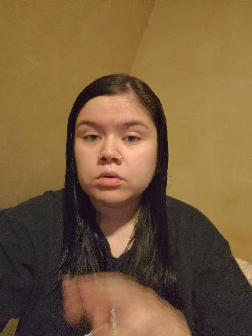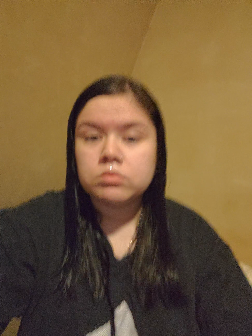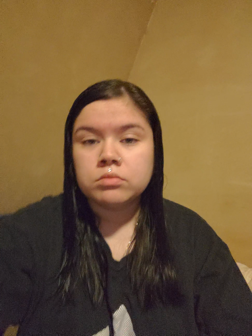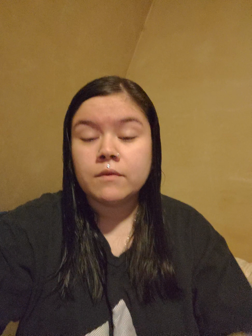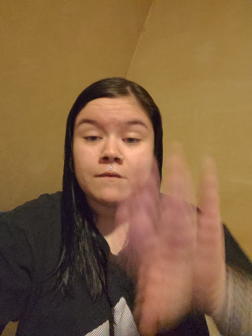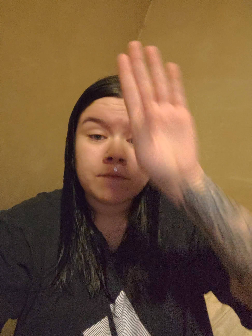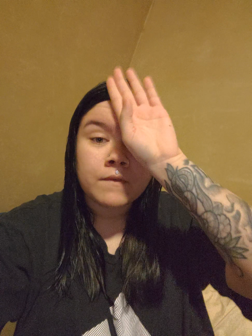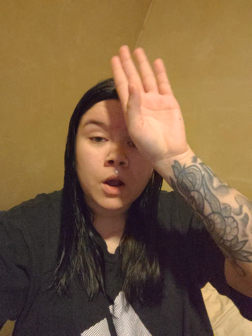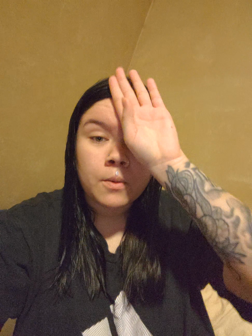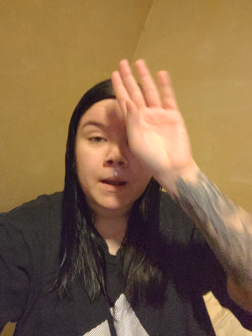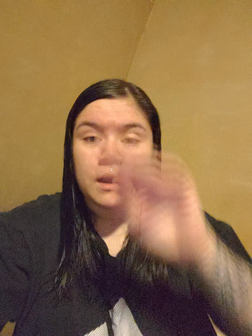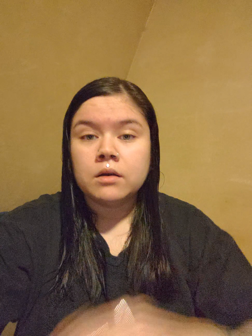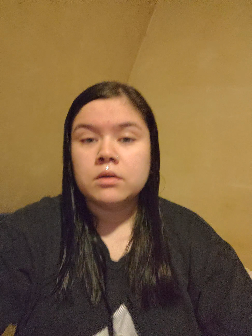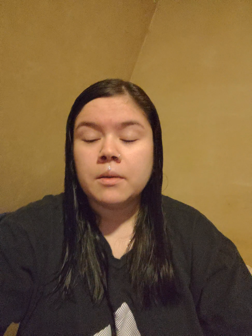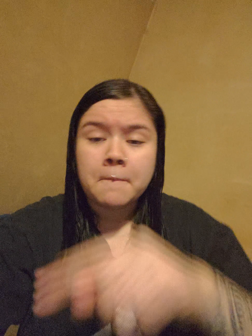fireman